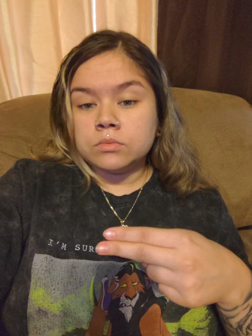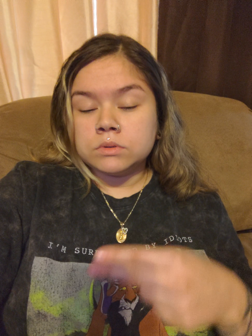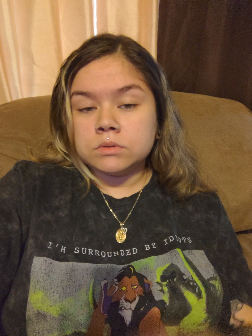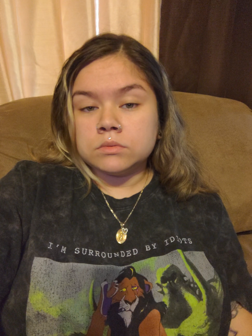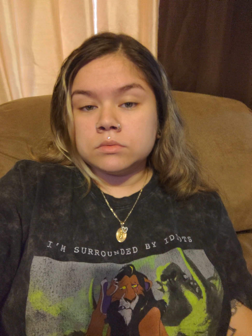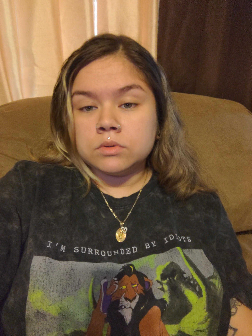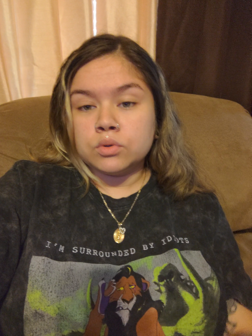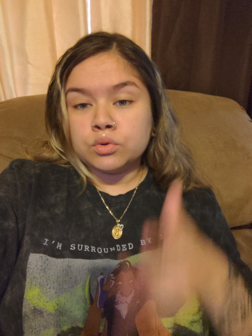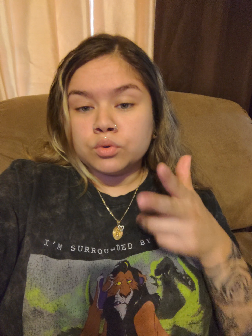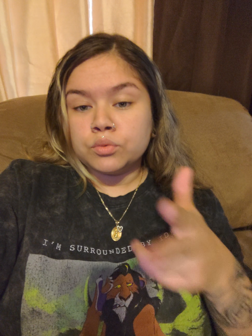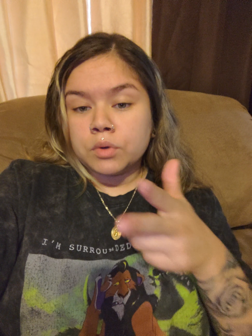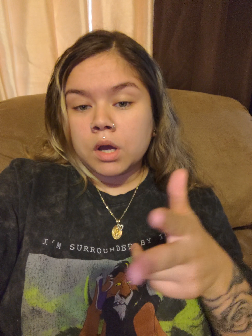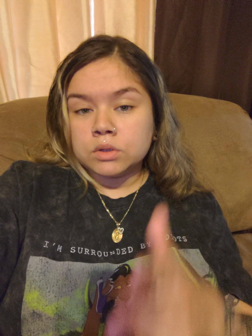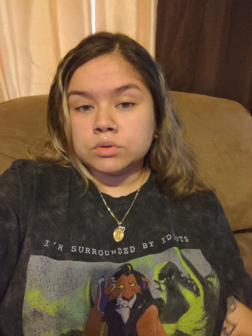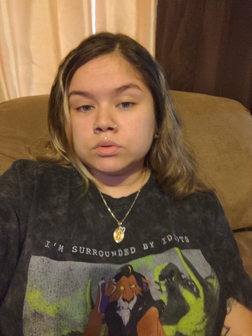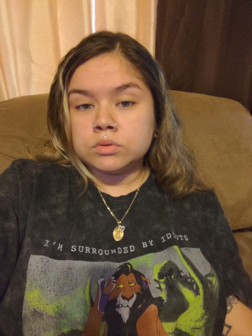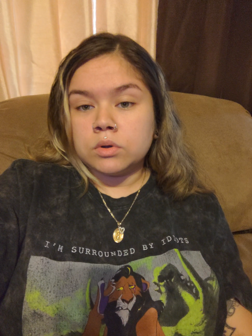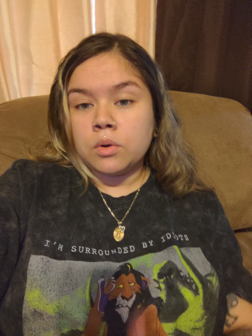garage